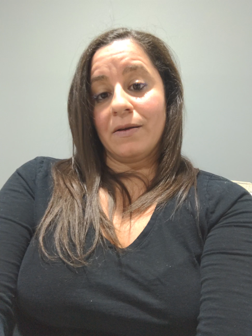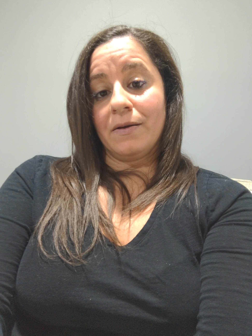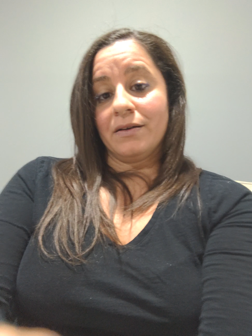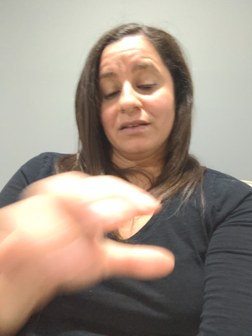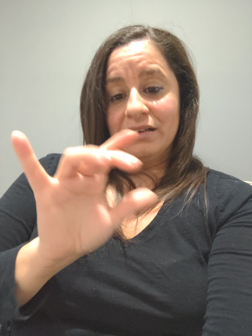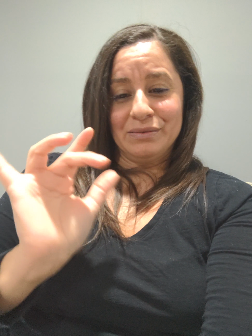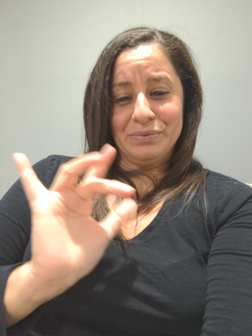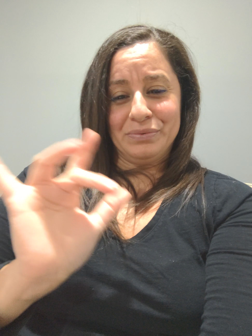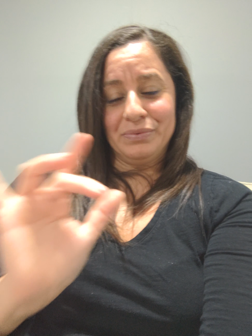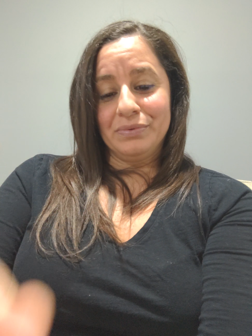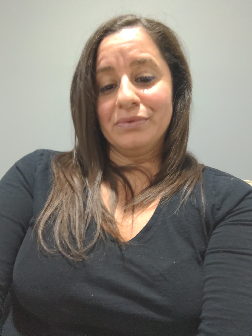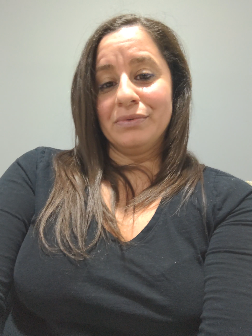yucky